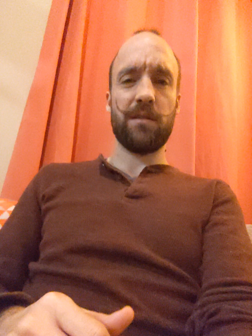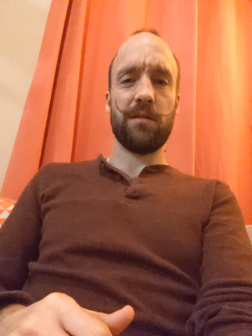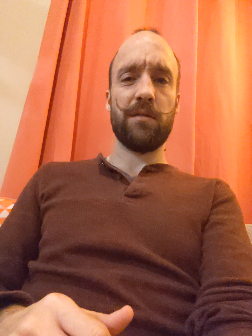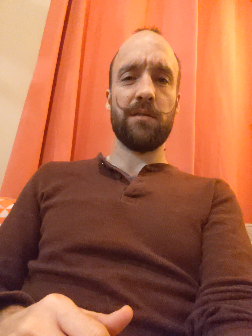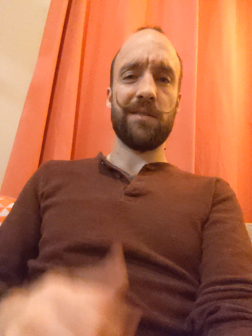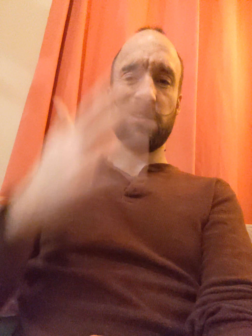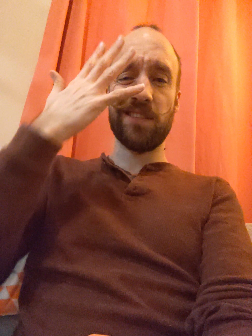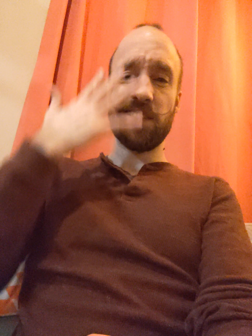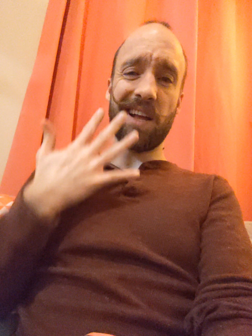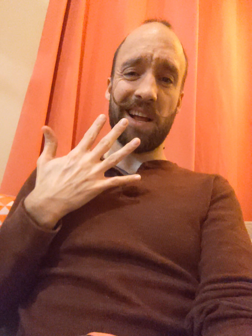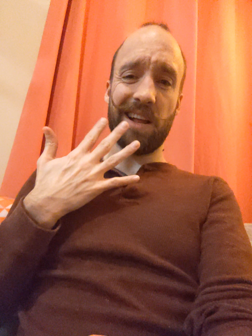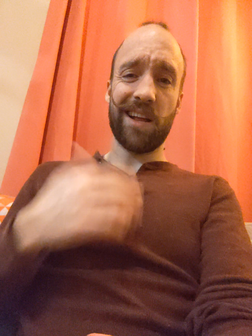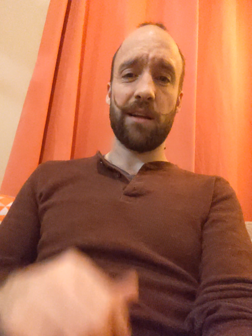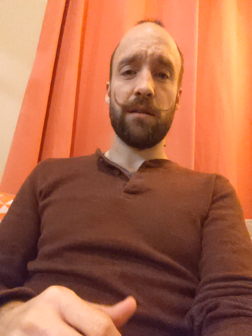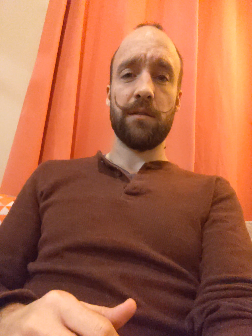sad